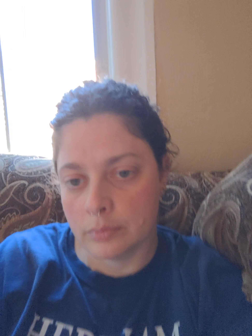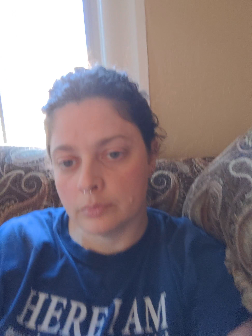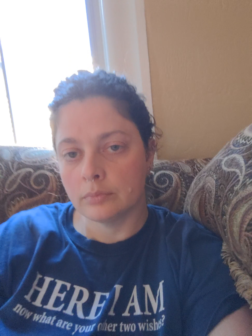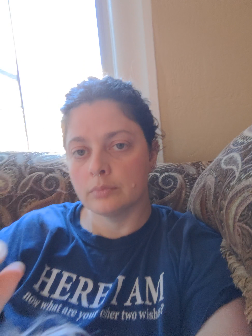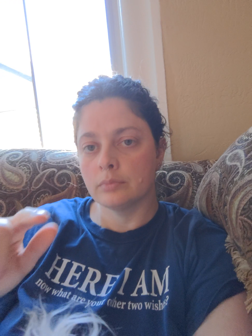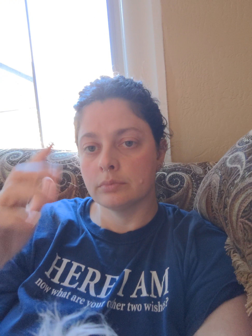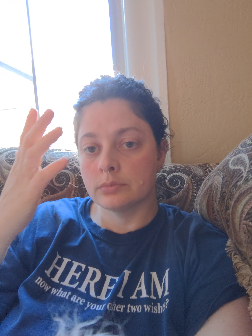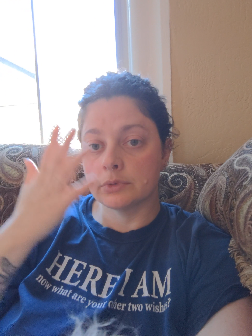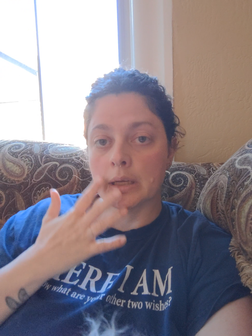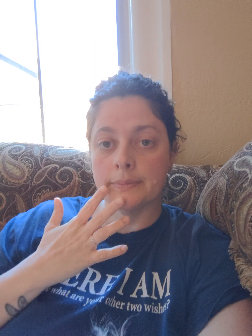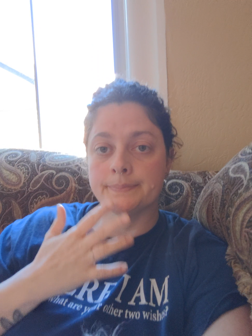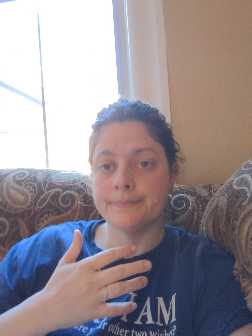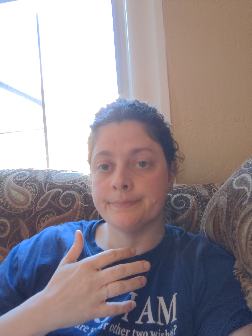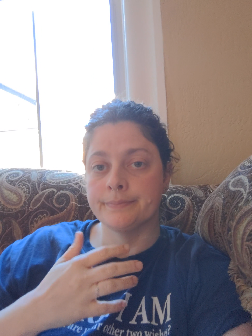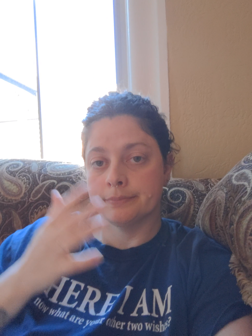sad